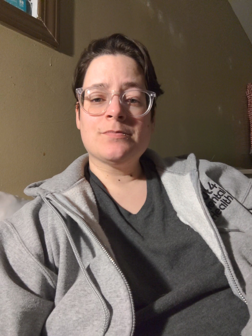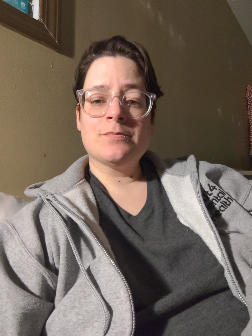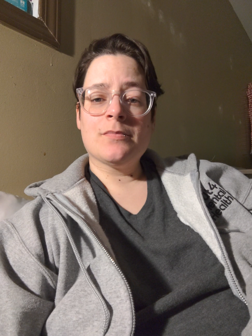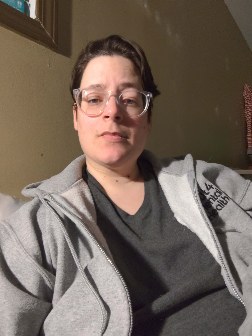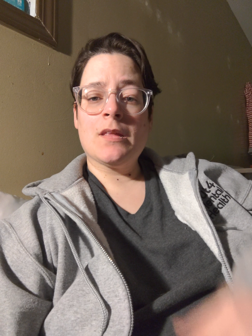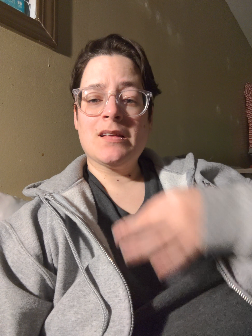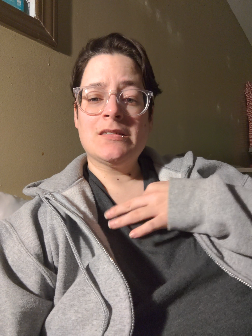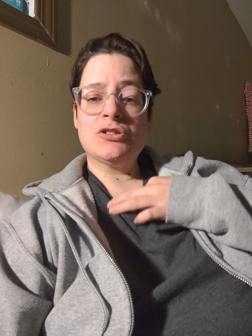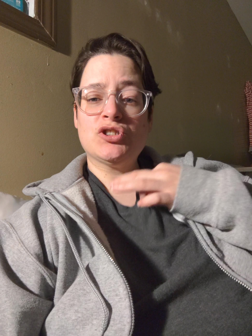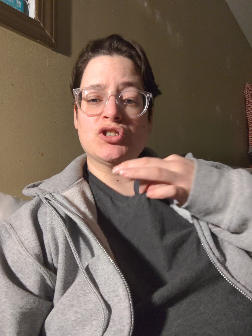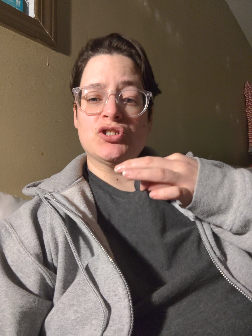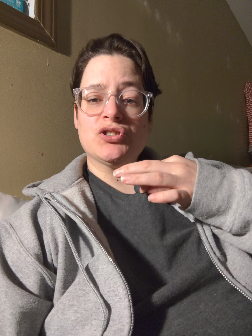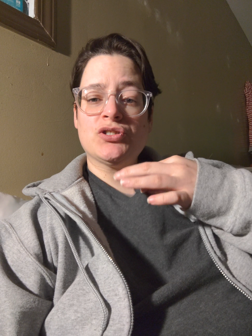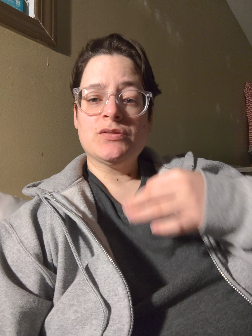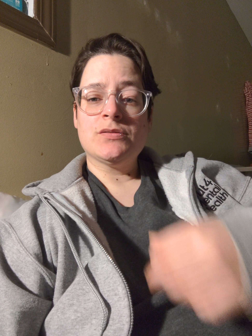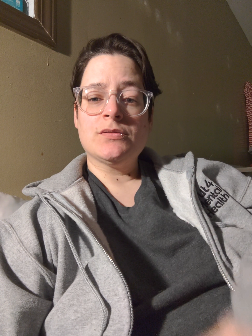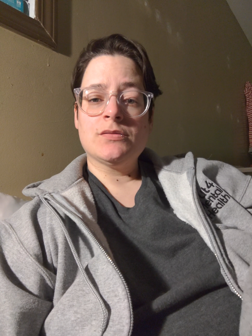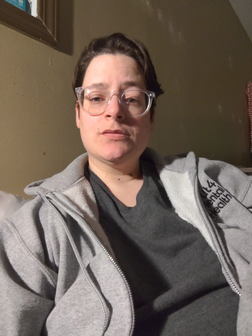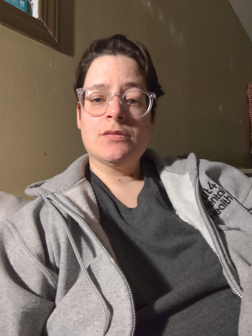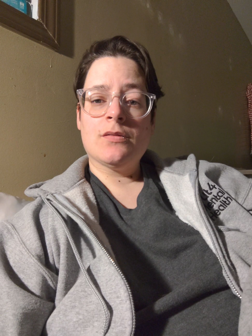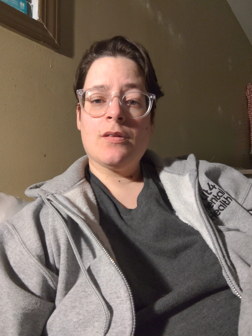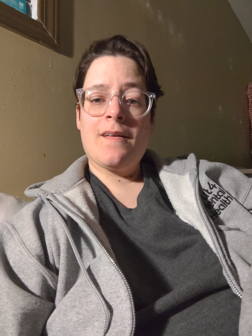shirt